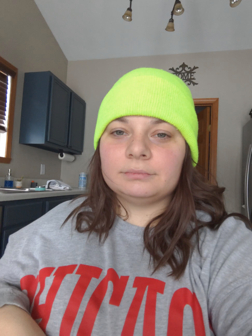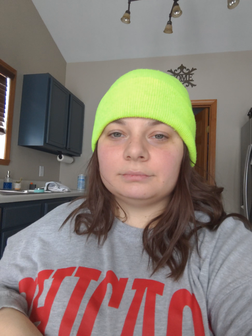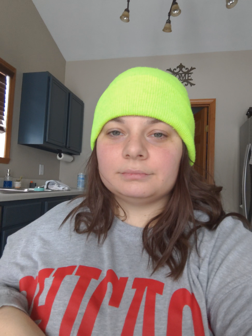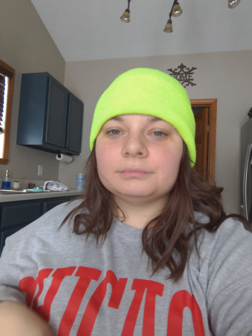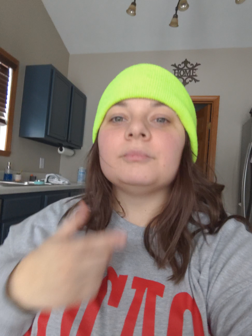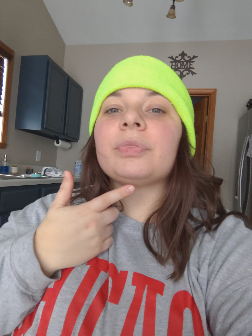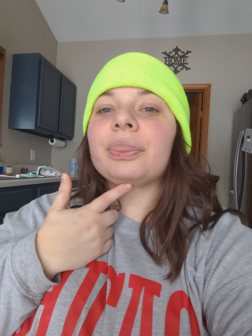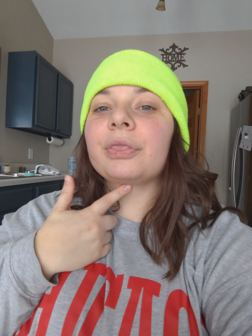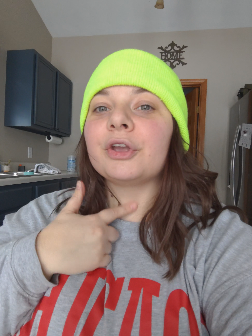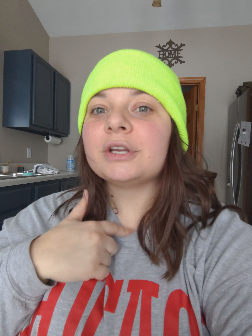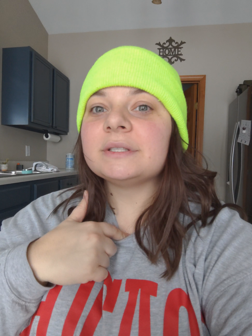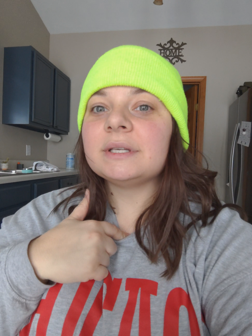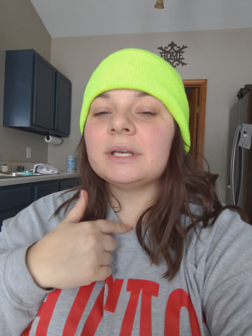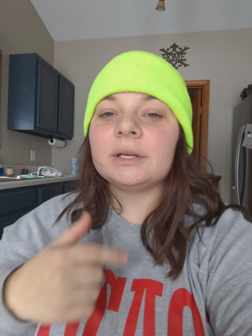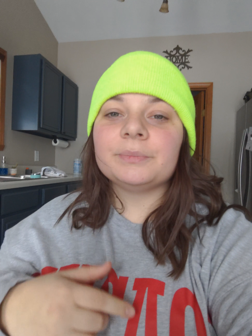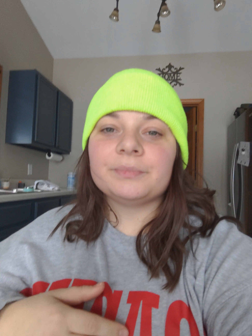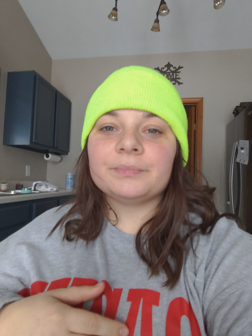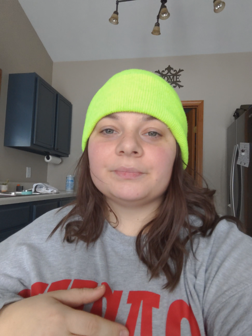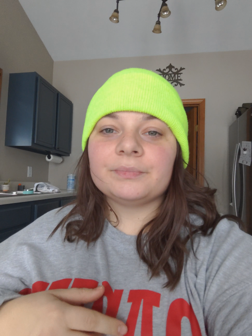thirsty